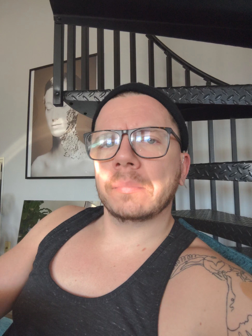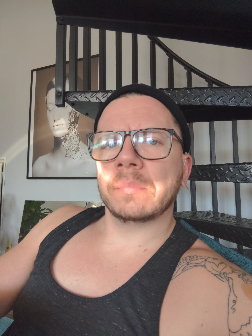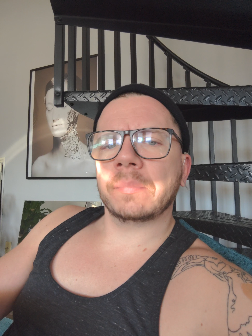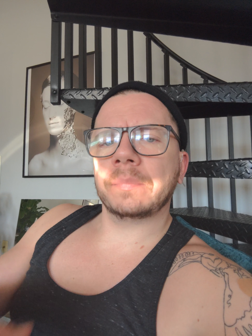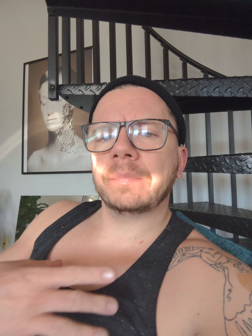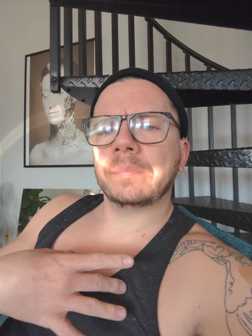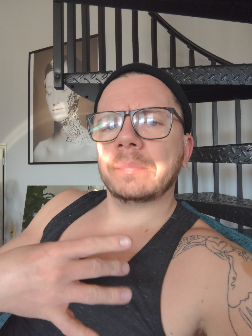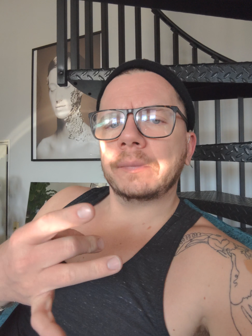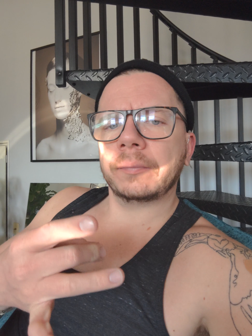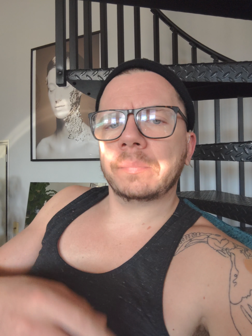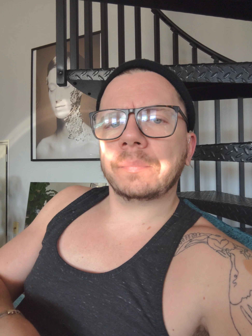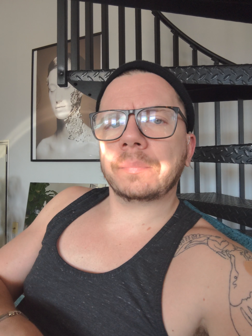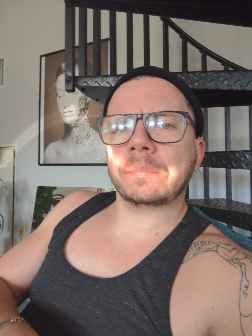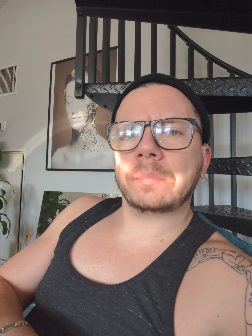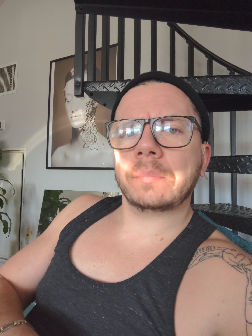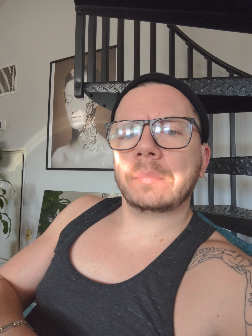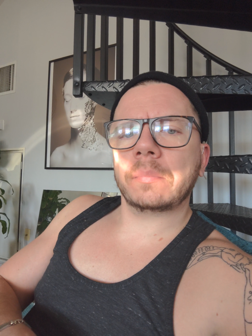like